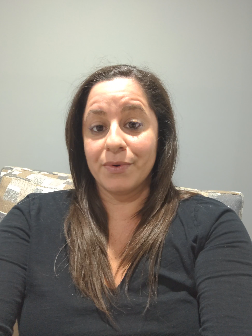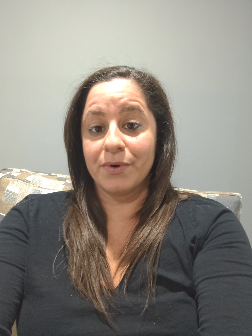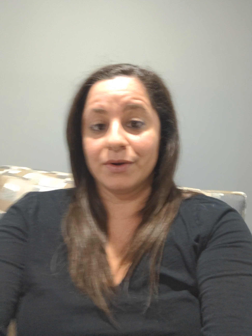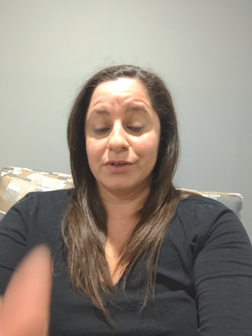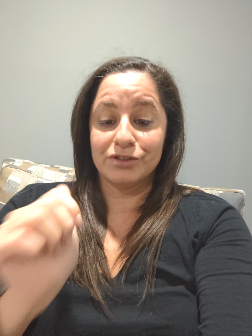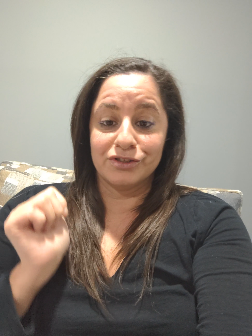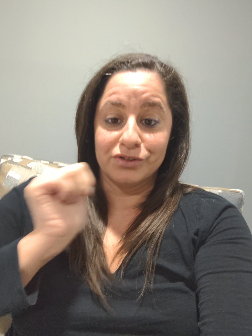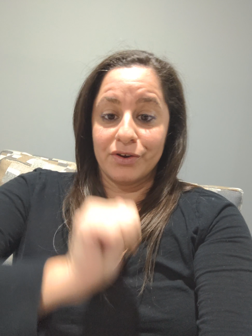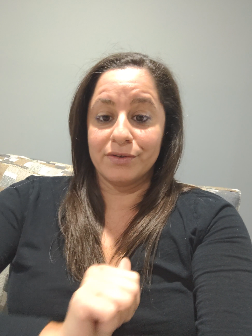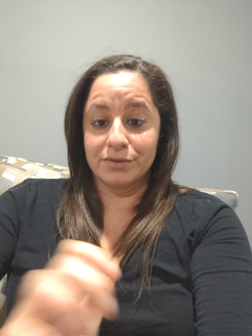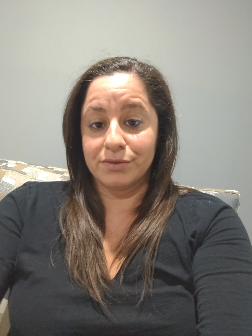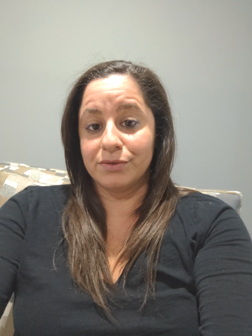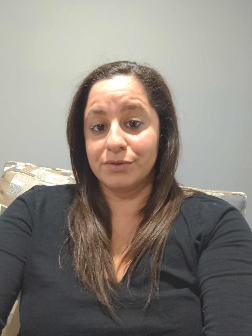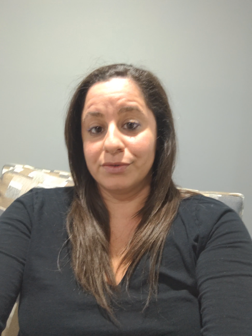jacket